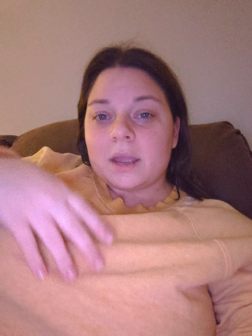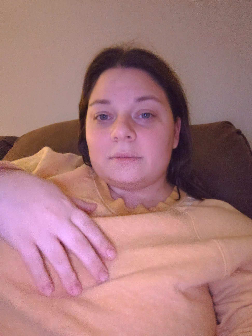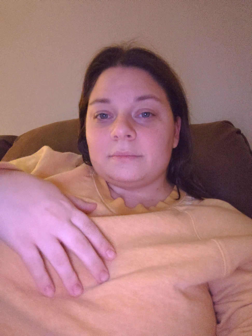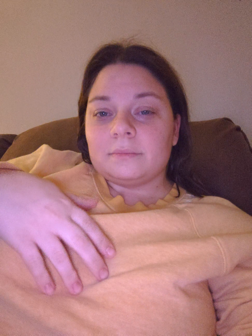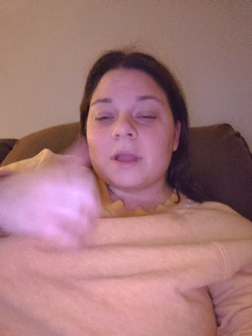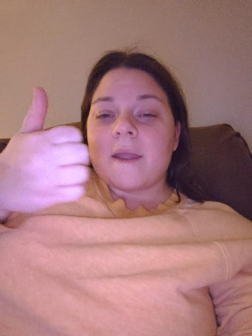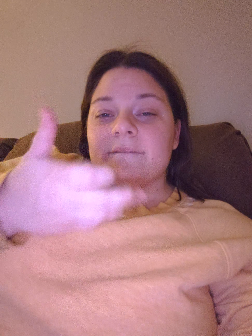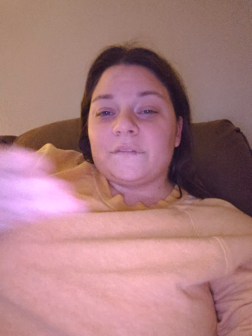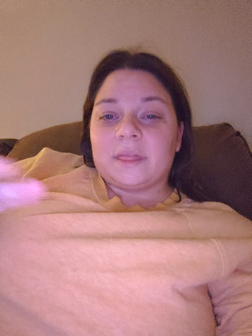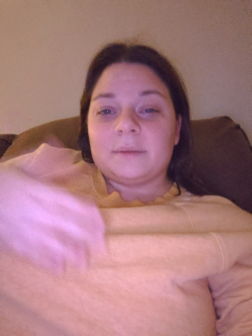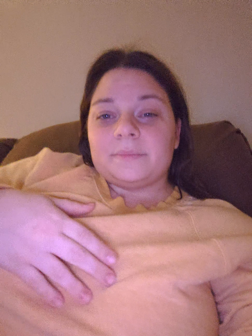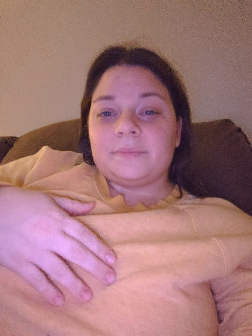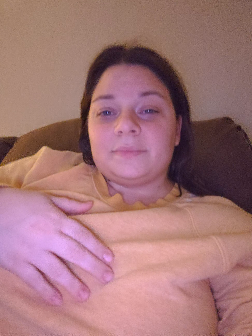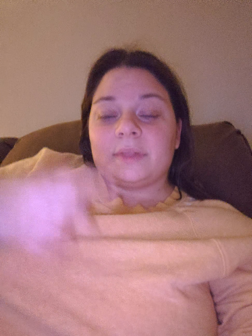every